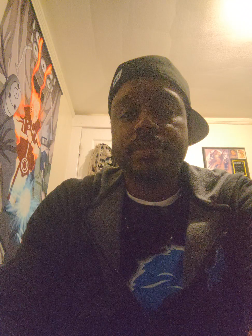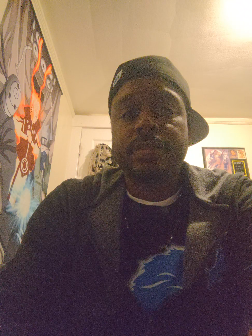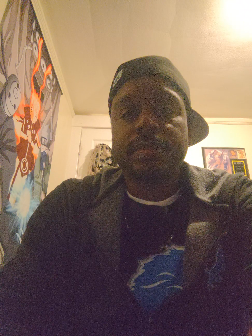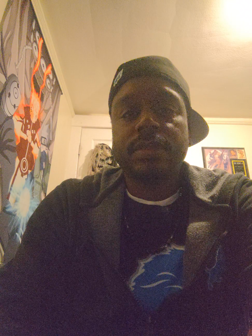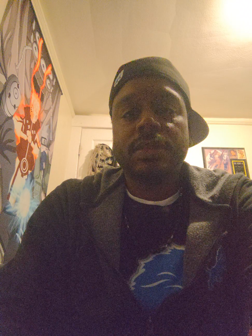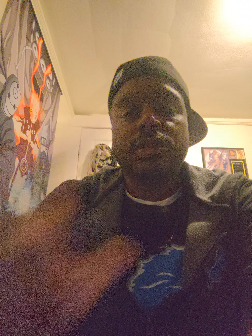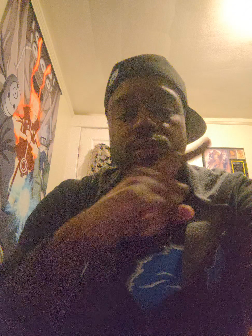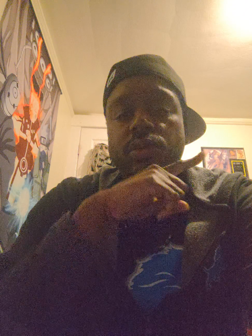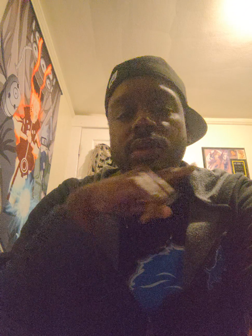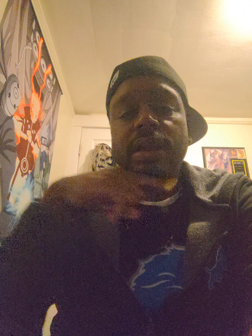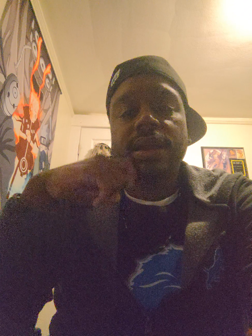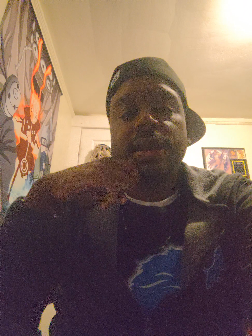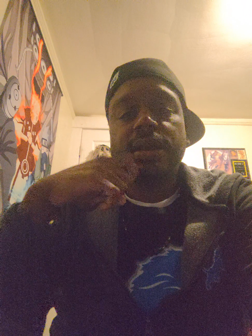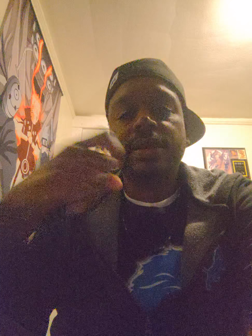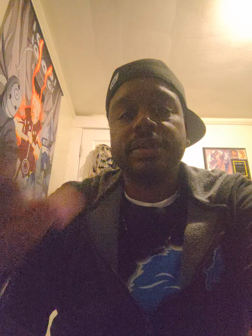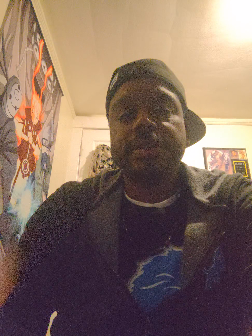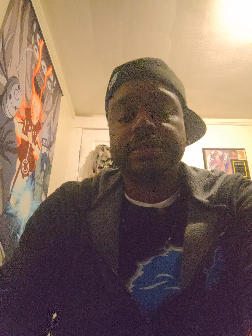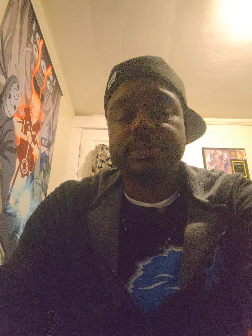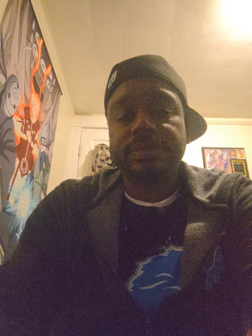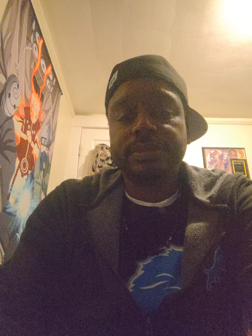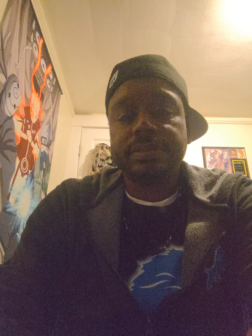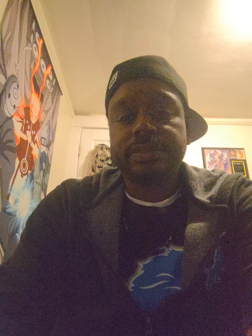dry